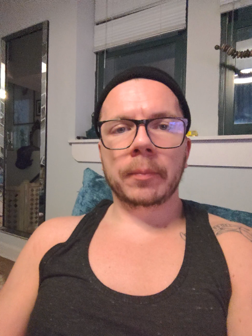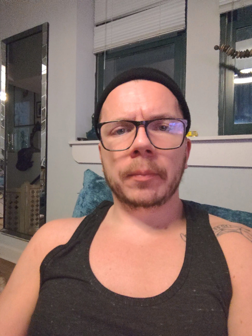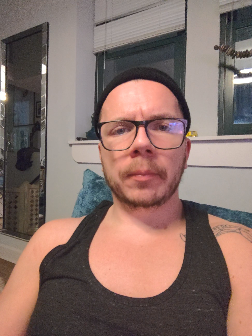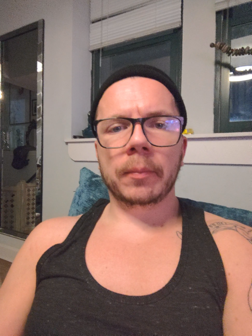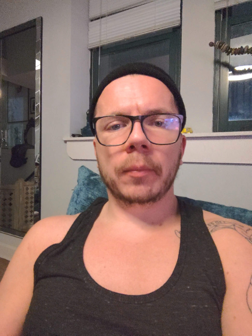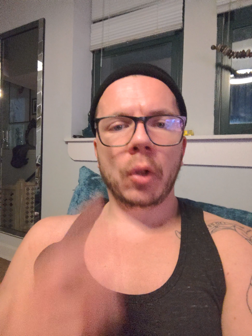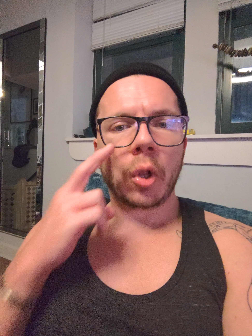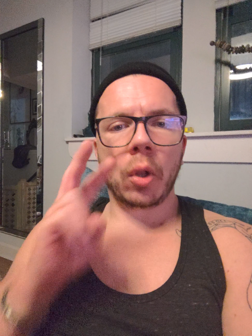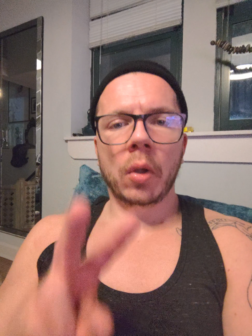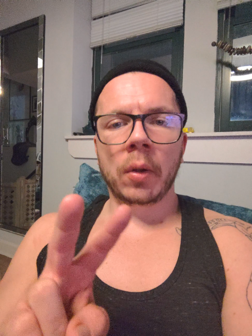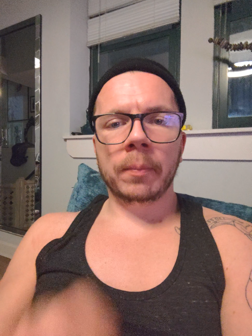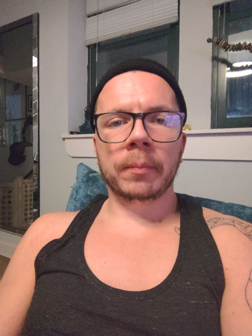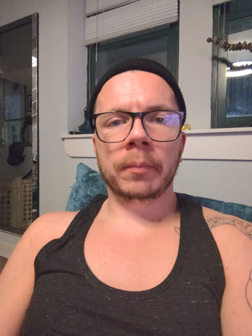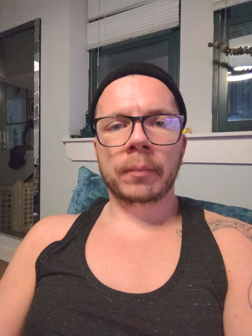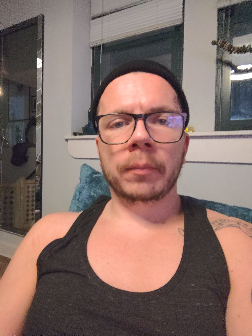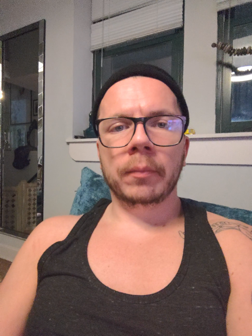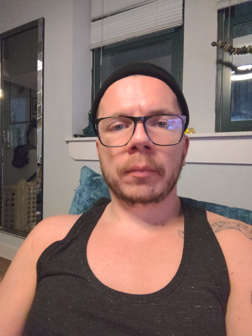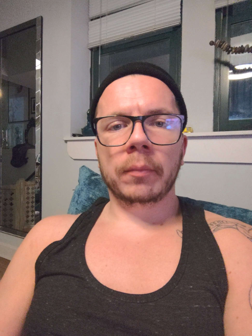look